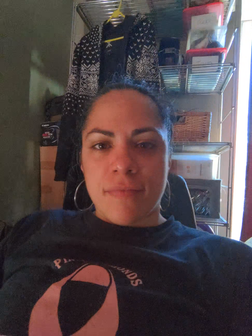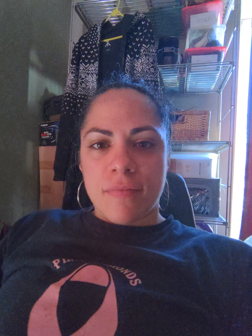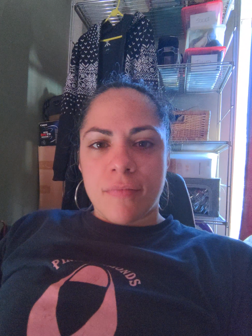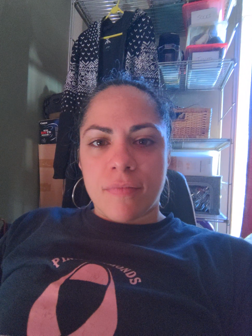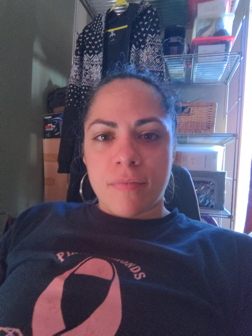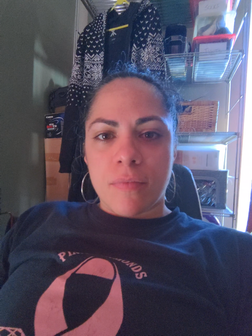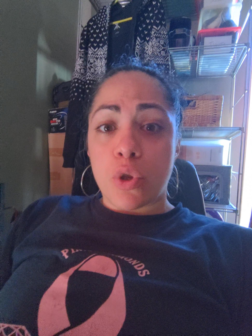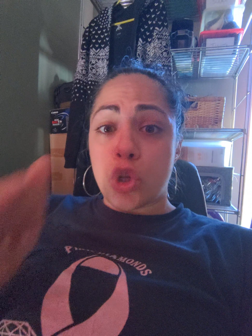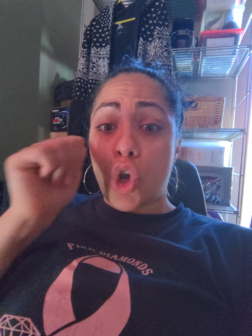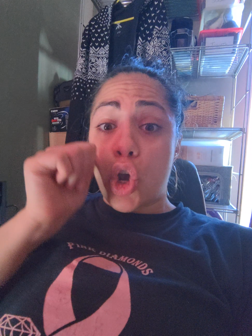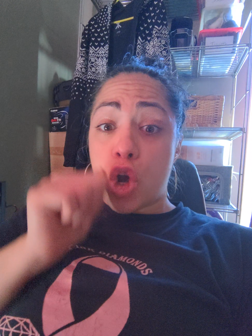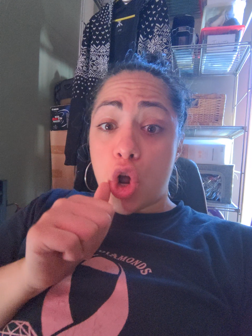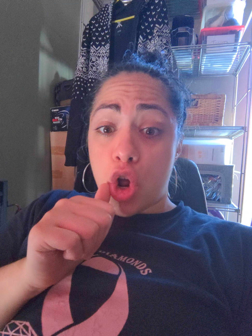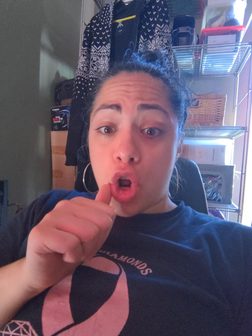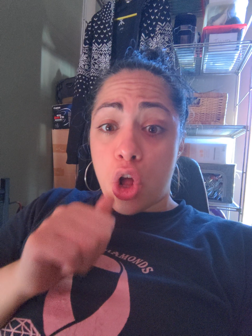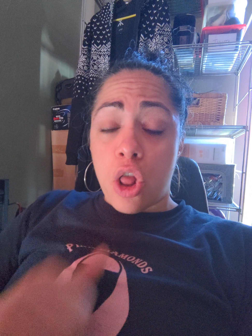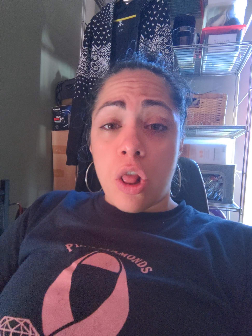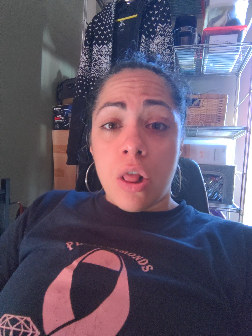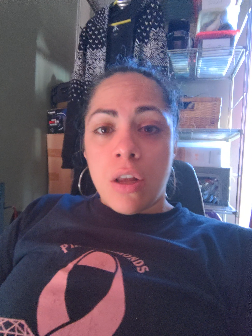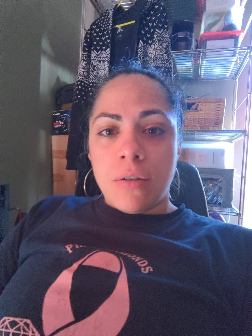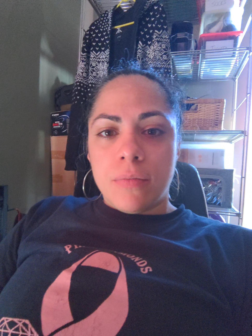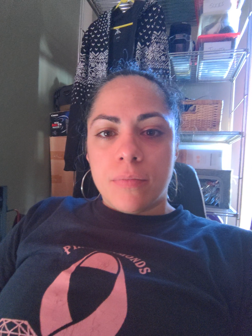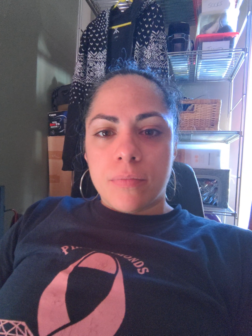girl